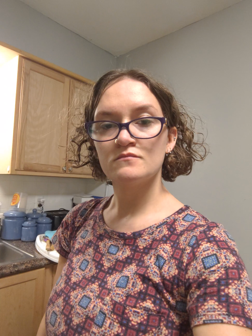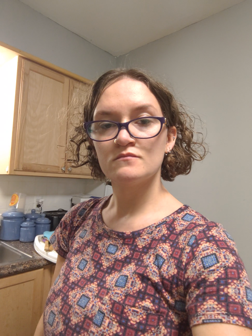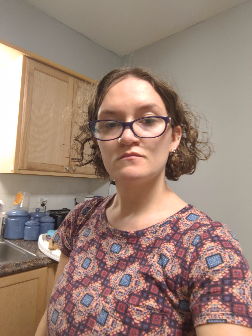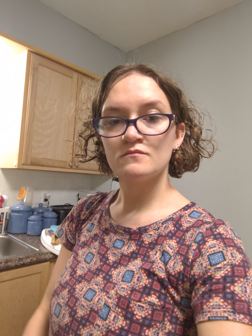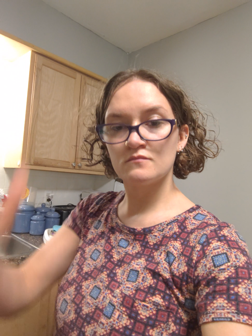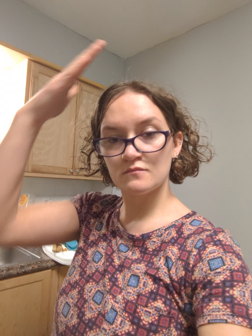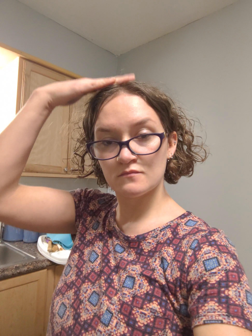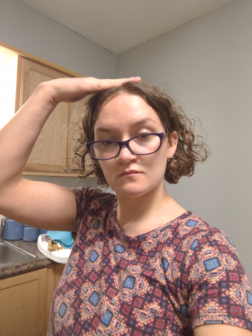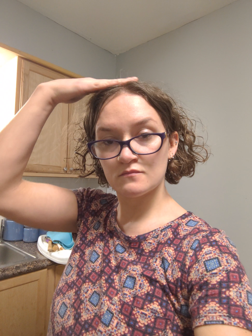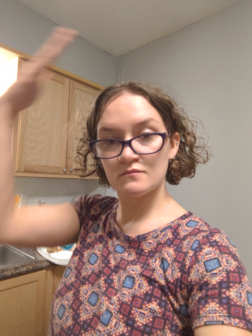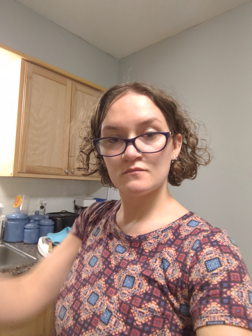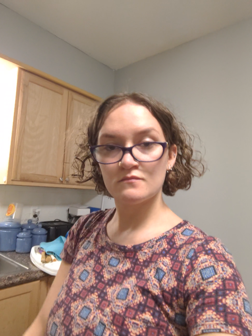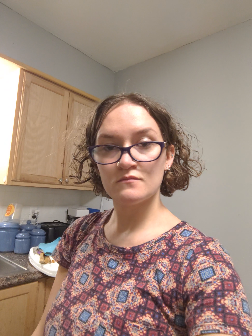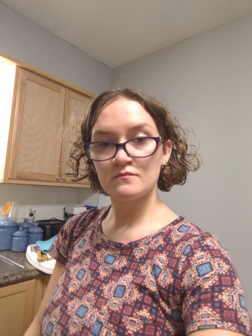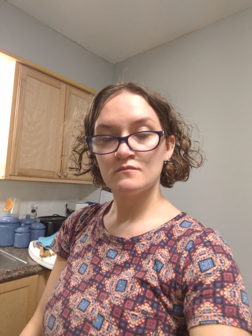hat